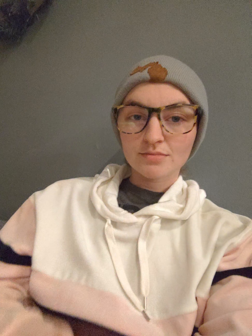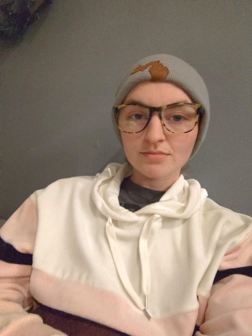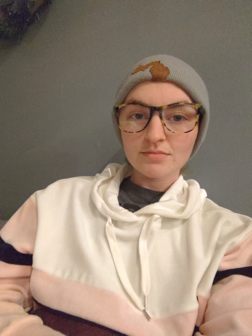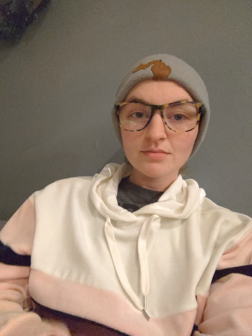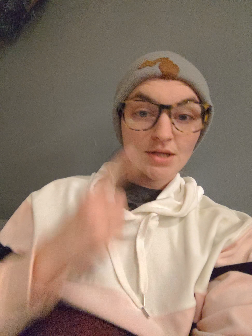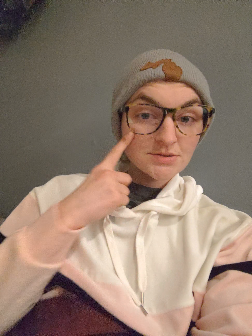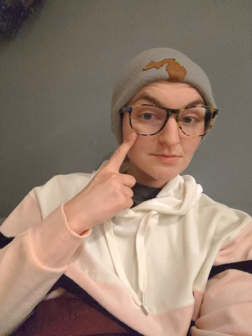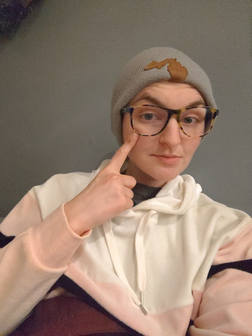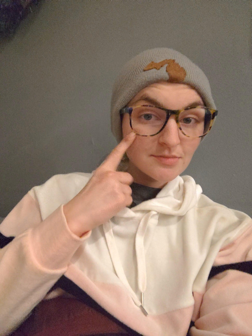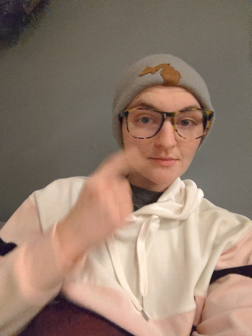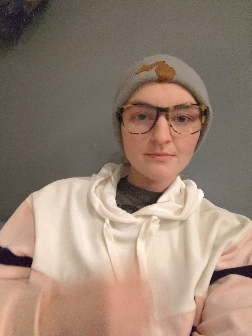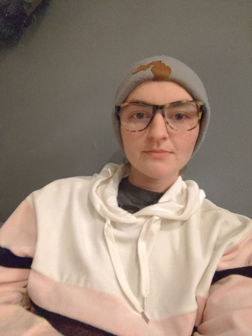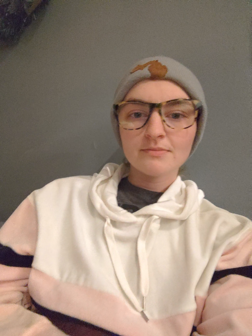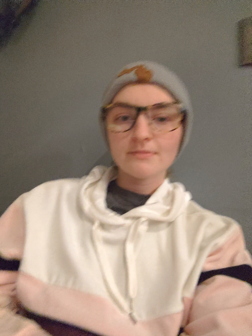eye